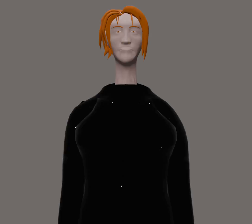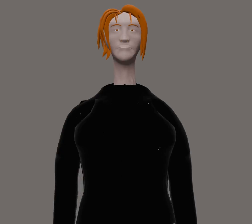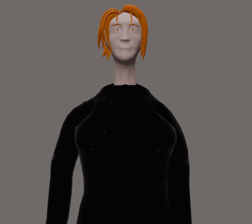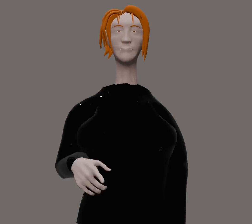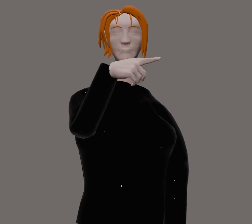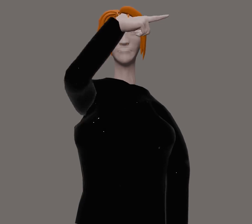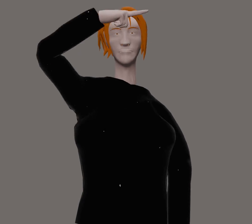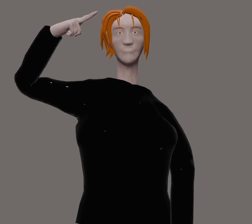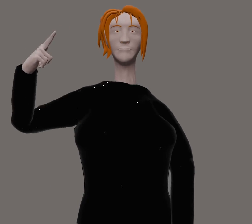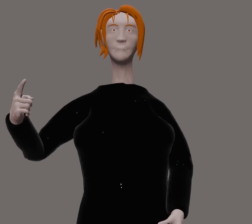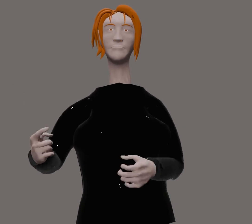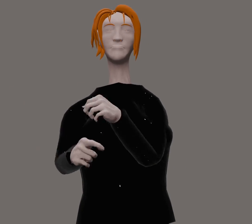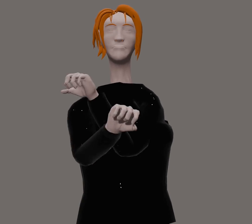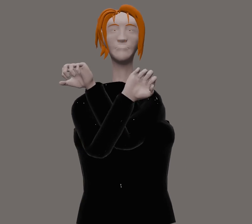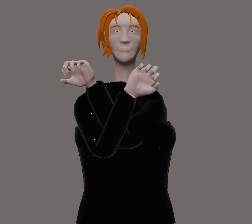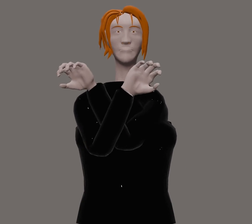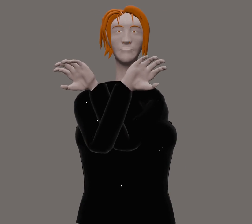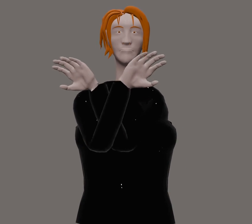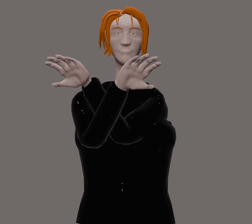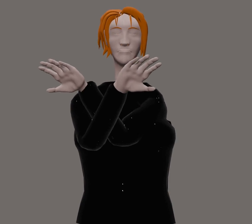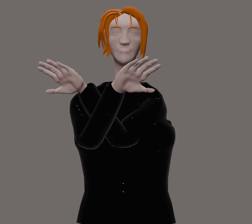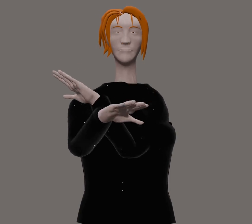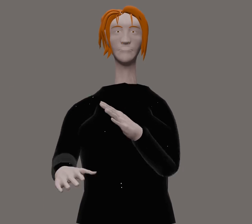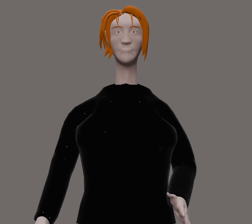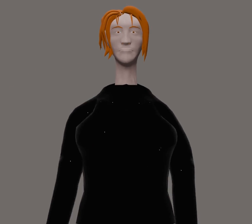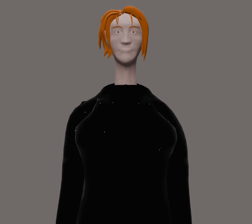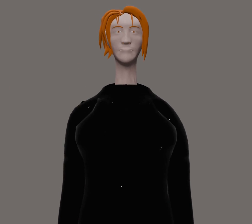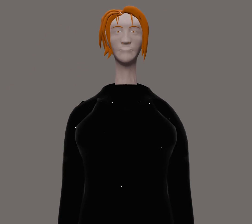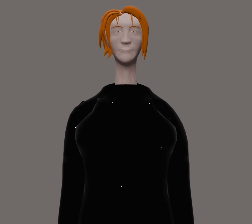Black Panther